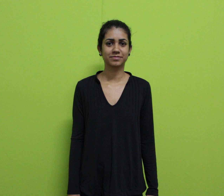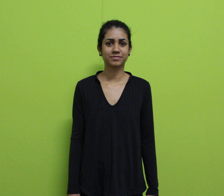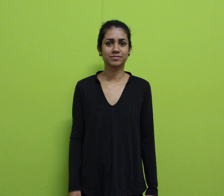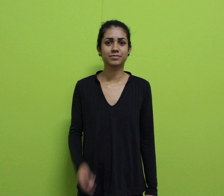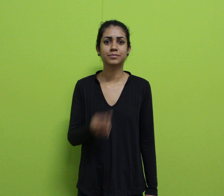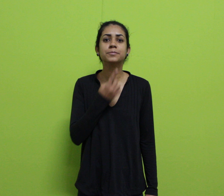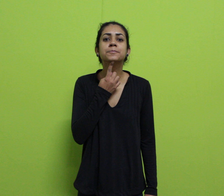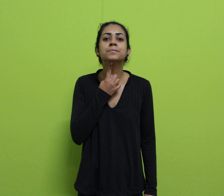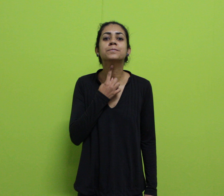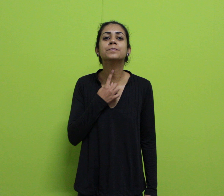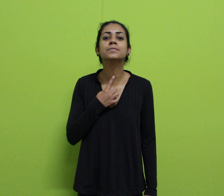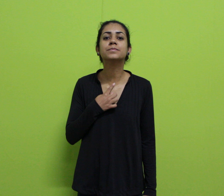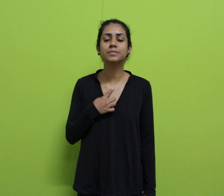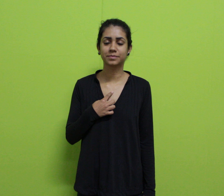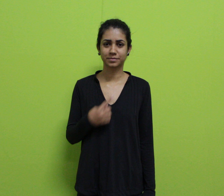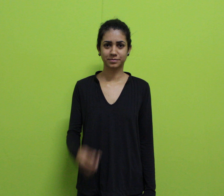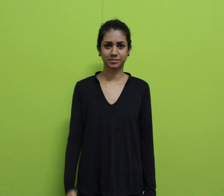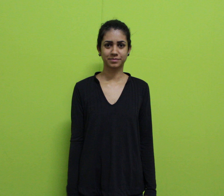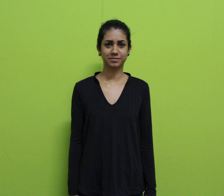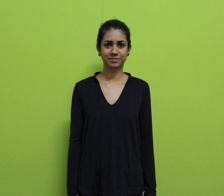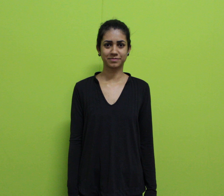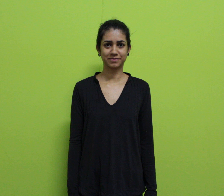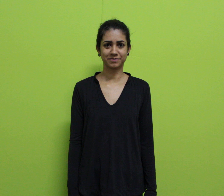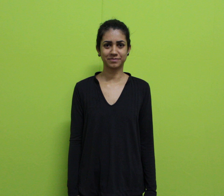vontade